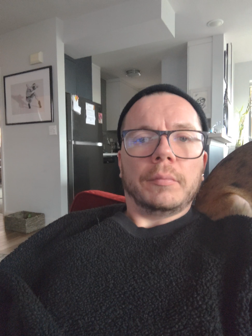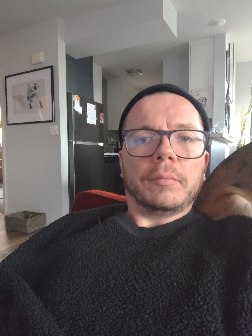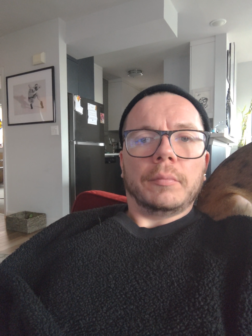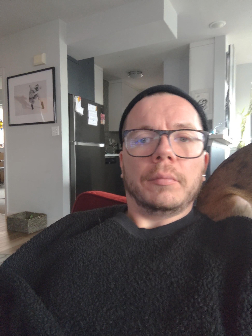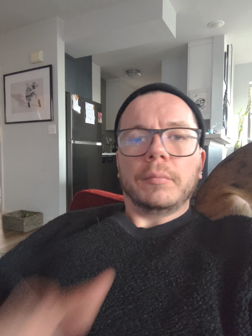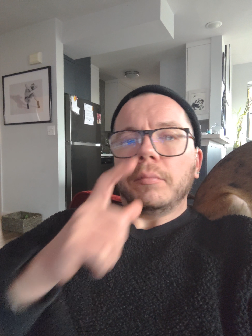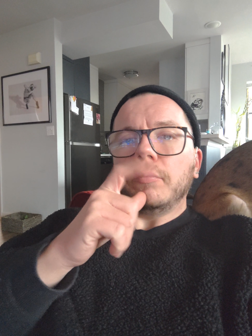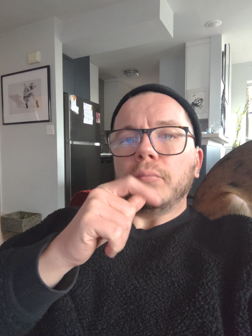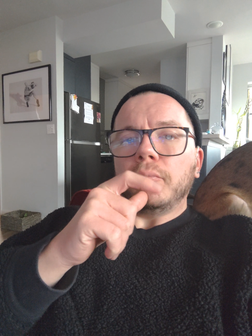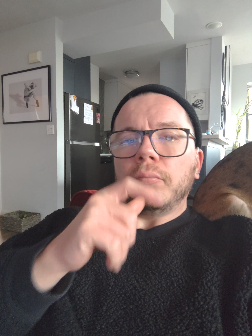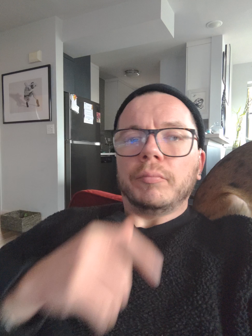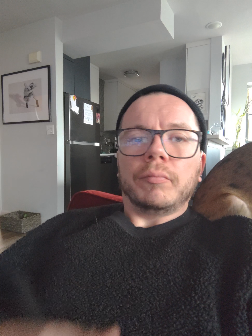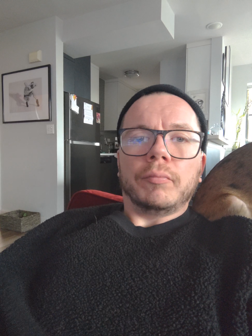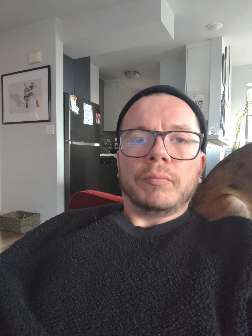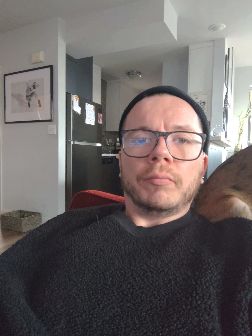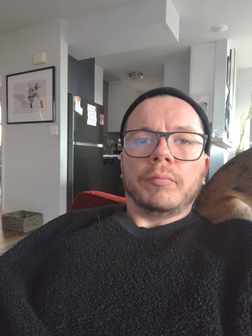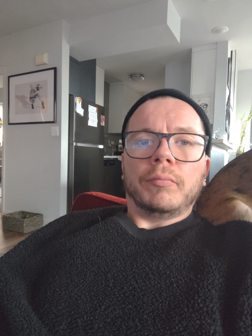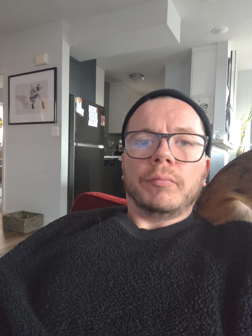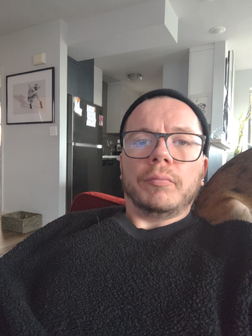who